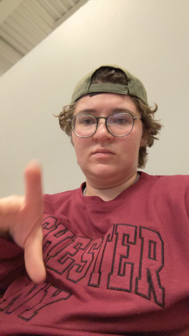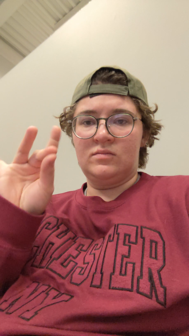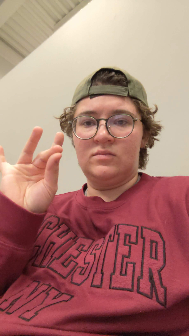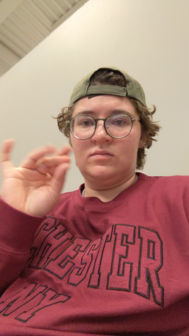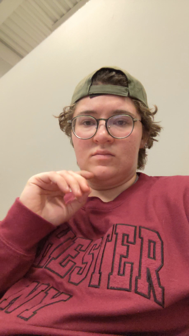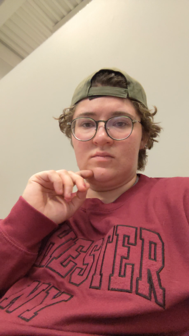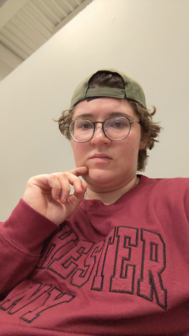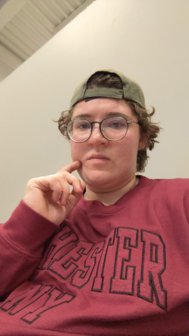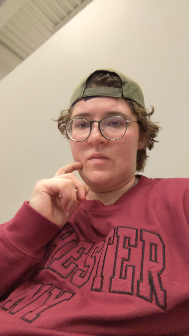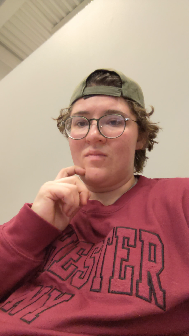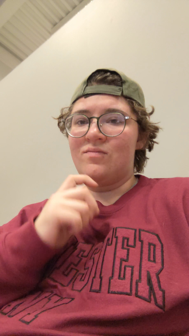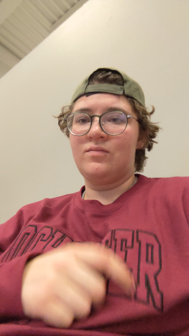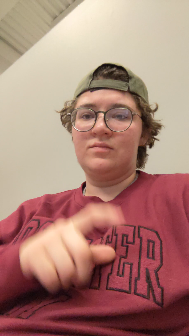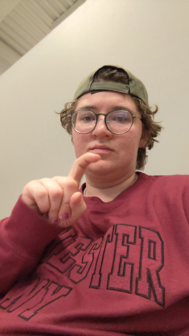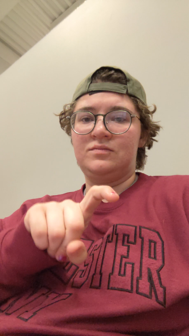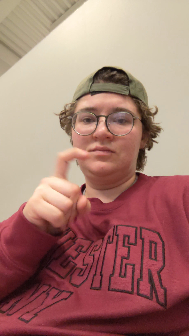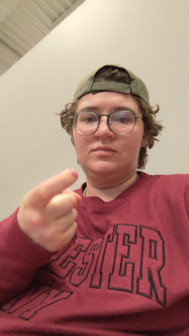friend